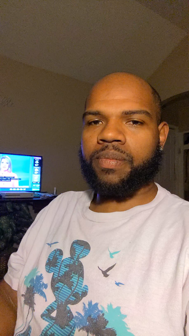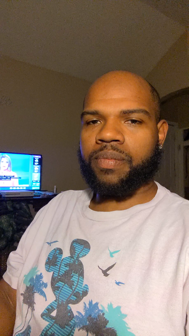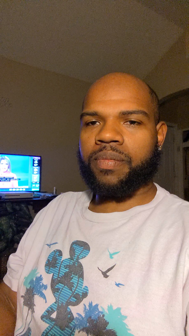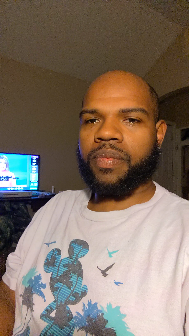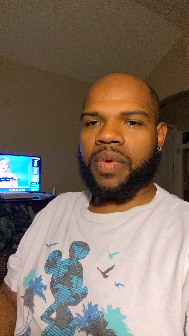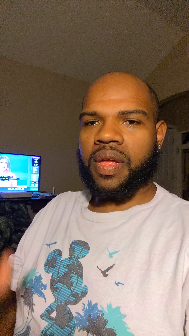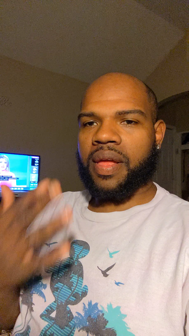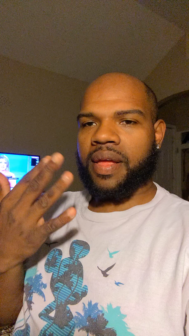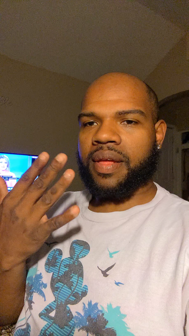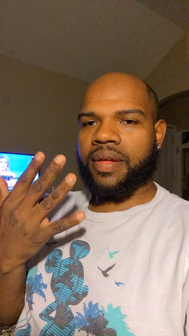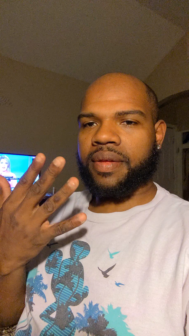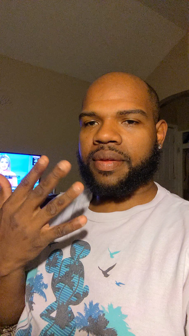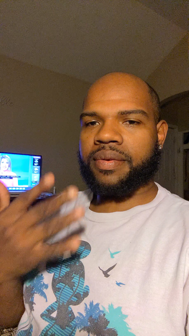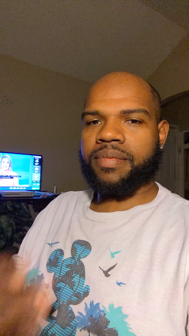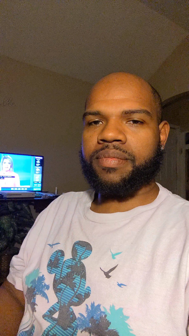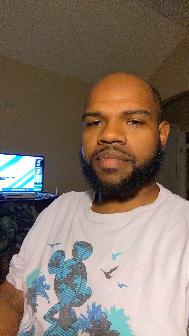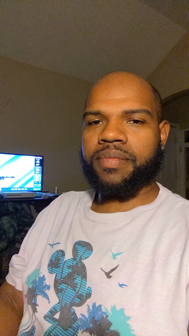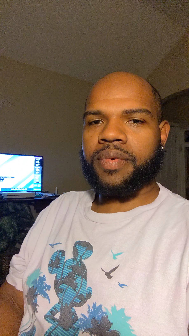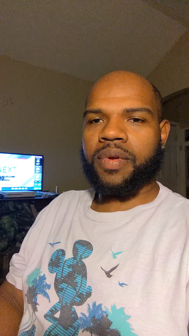hand